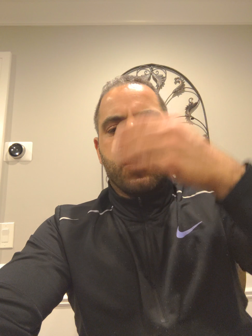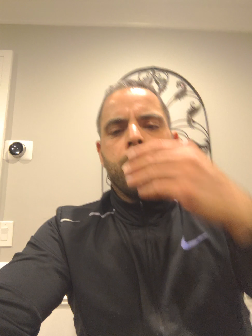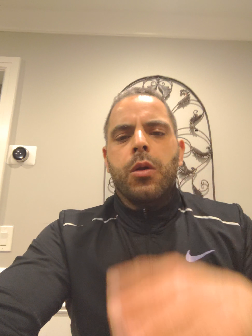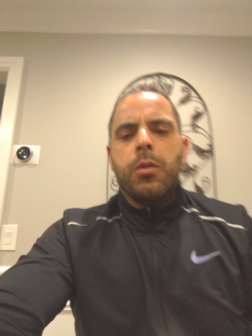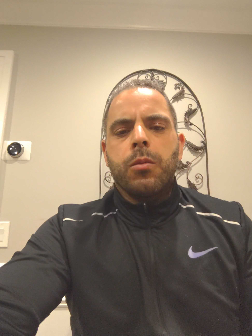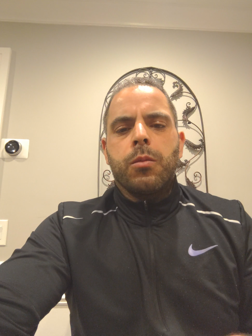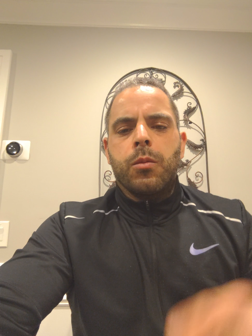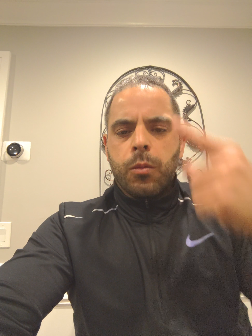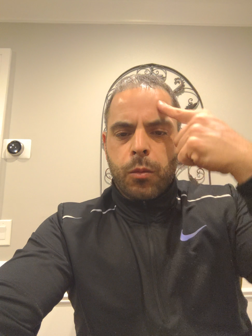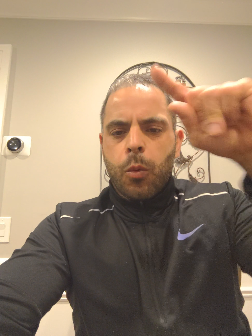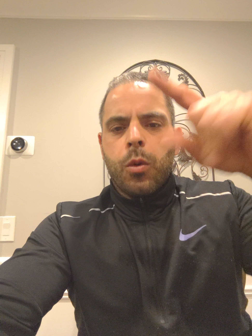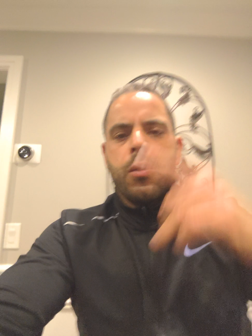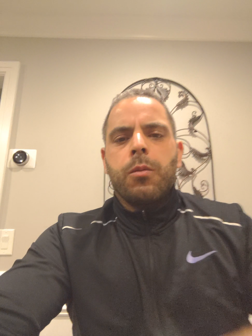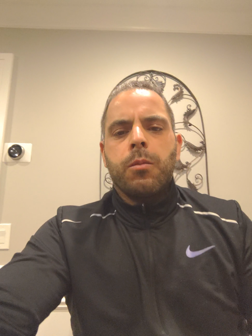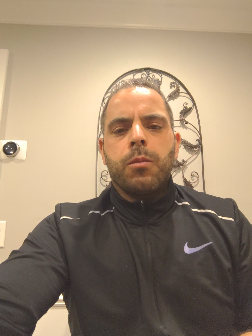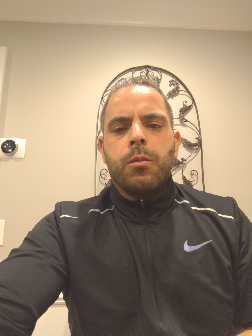for